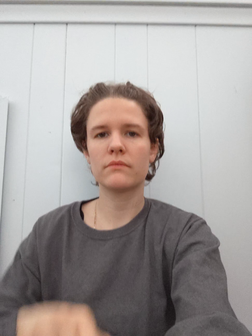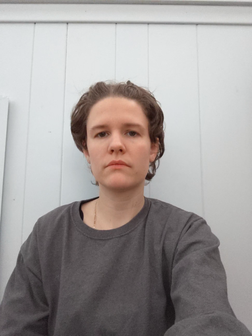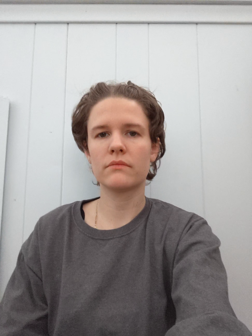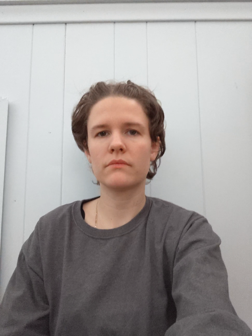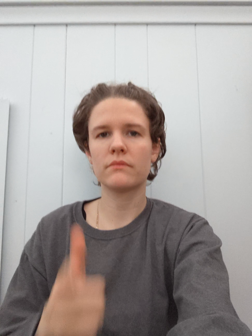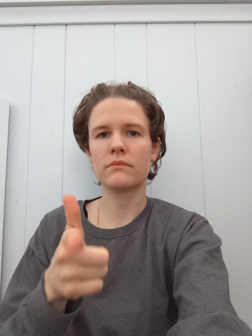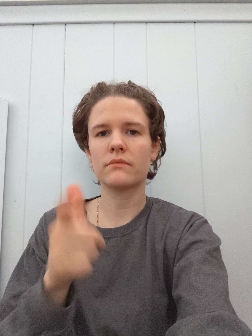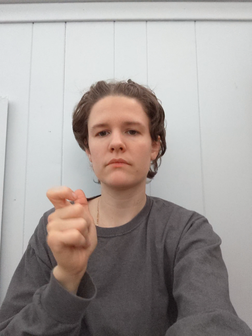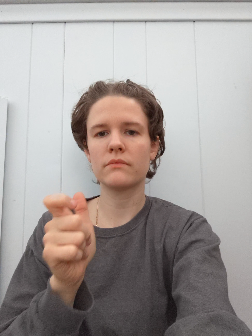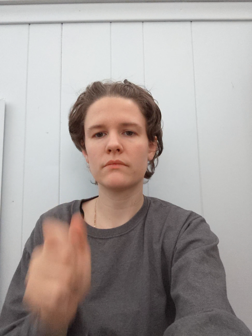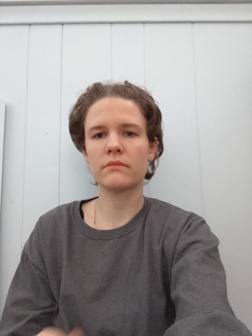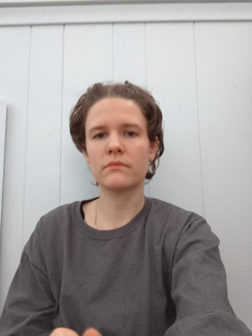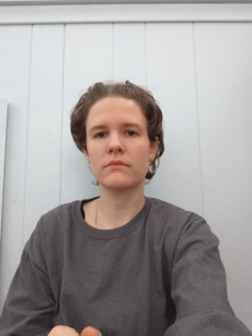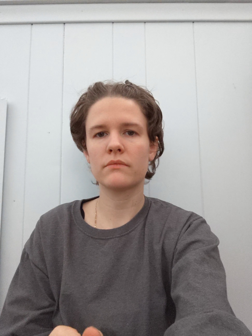fast